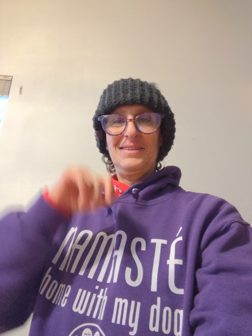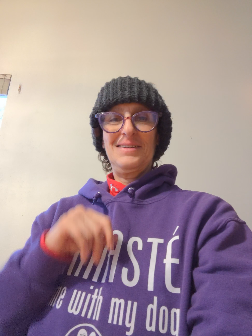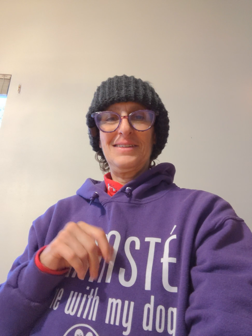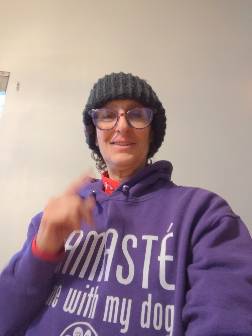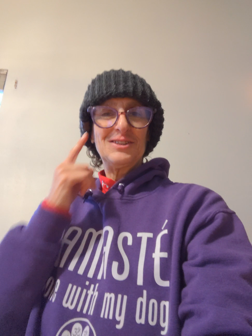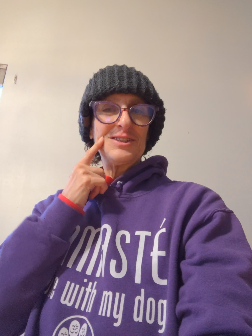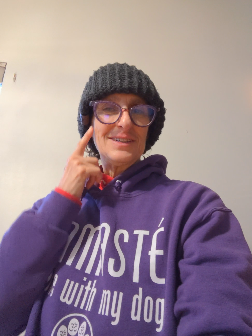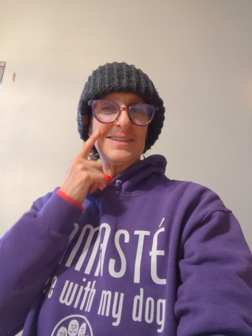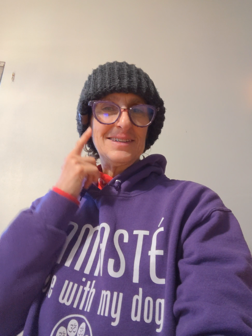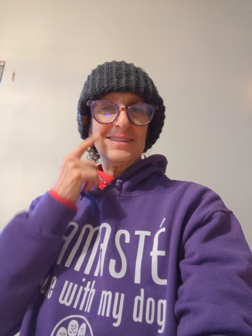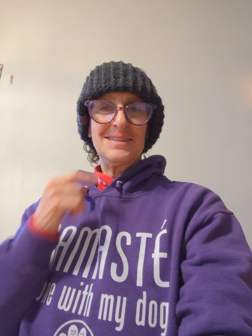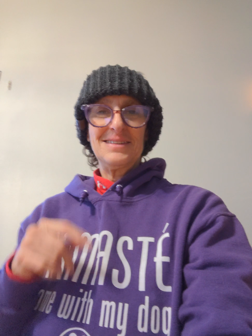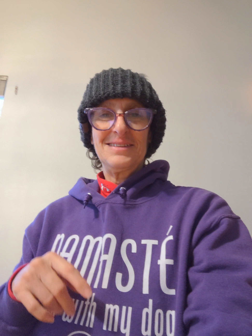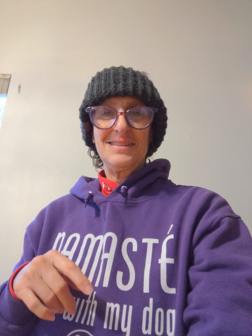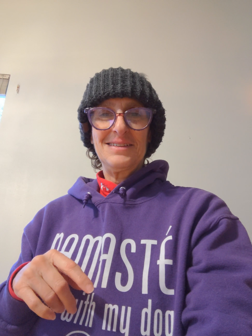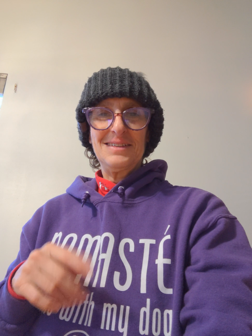cheek